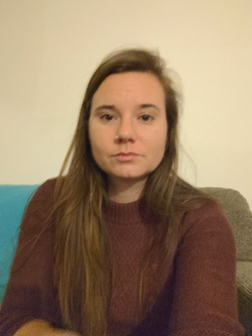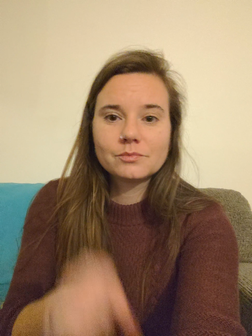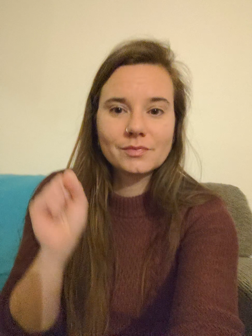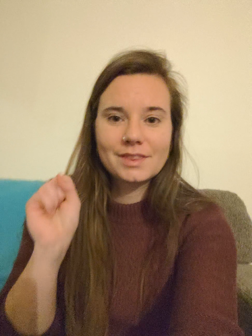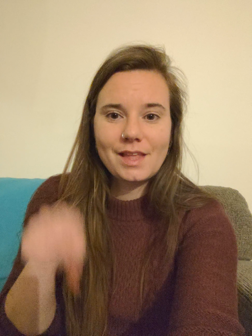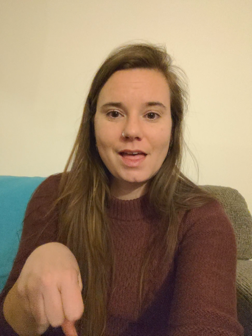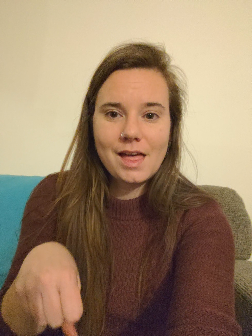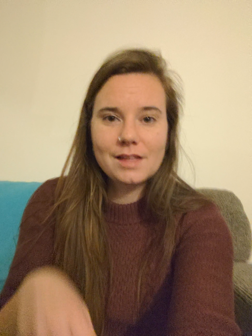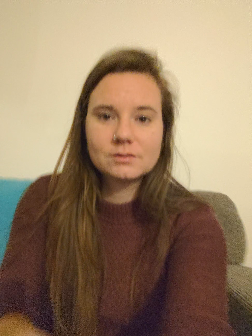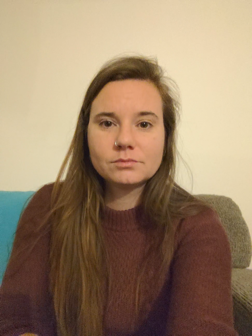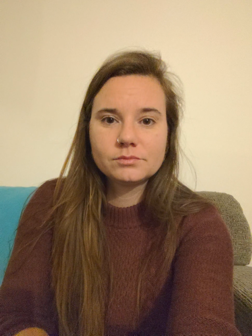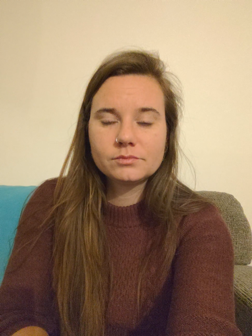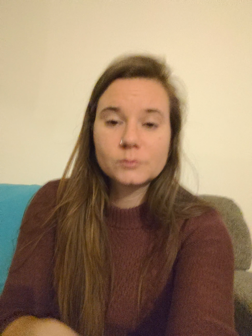can